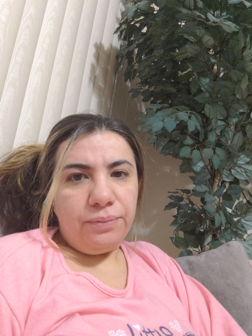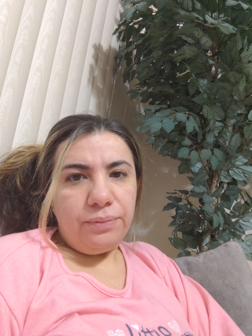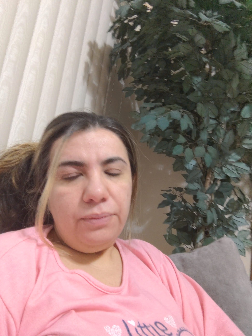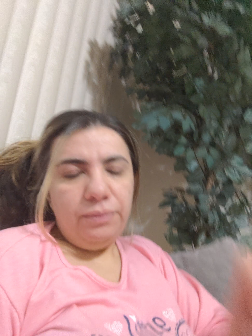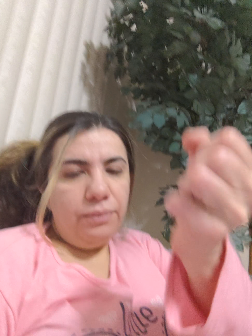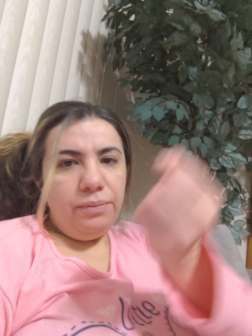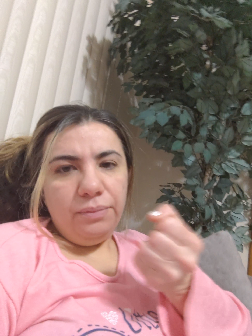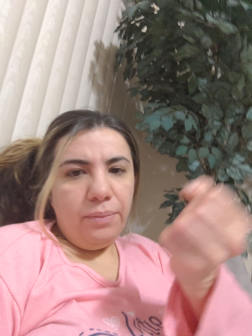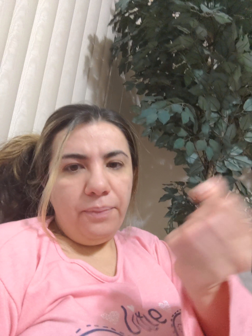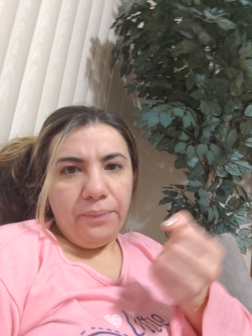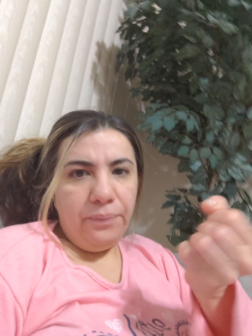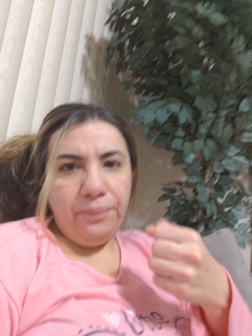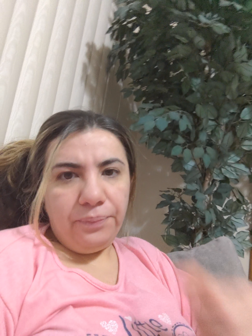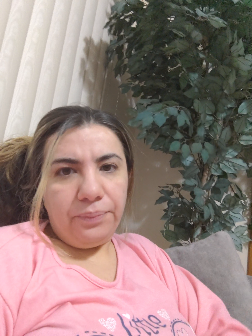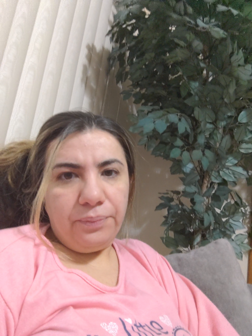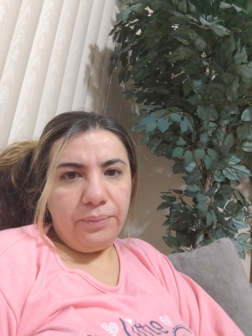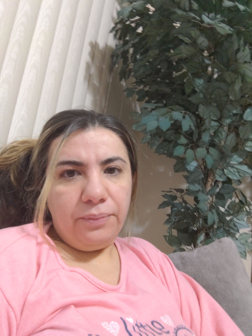drawer